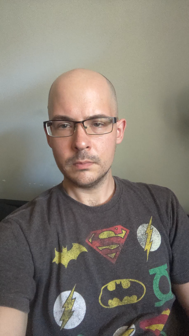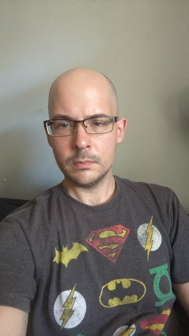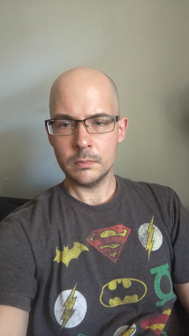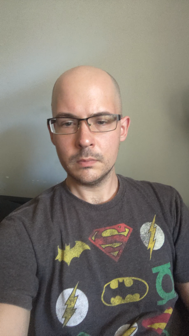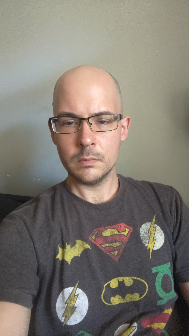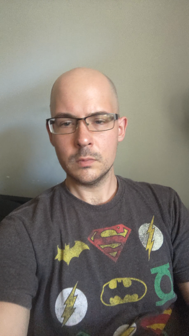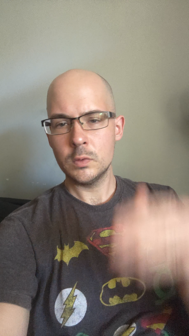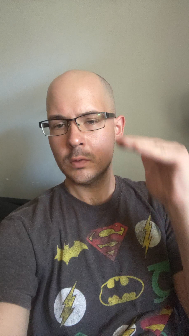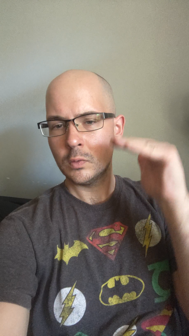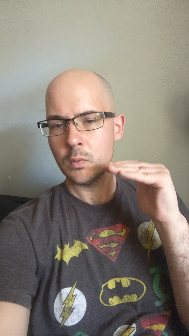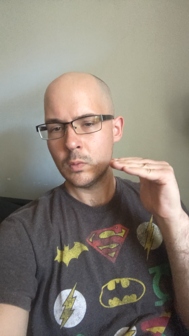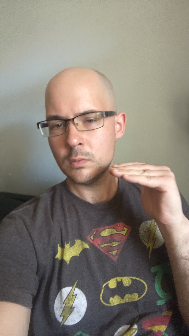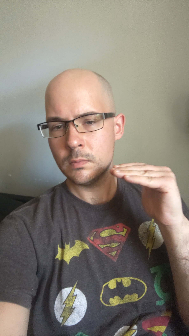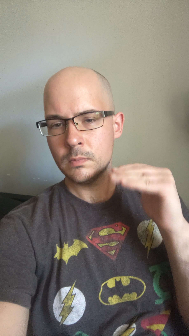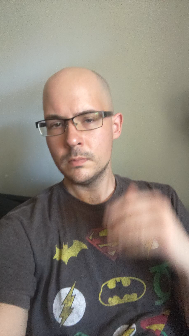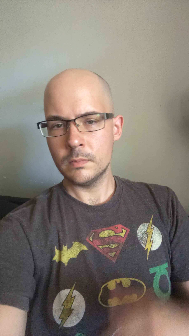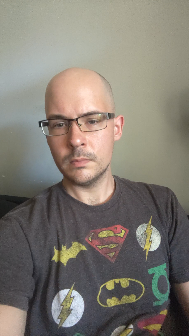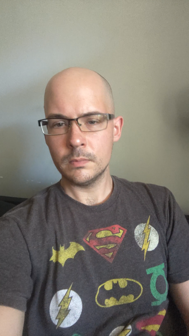short